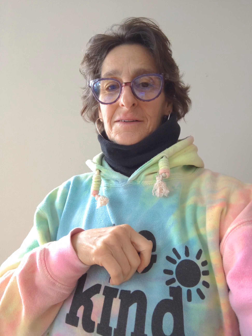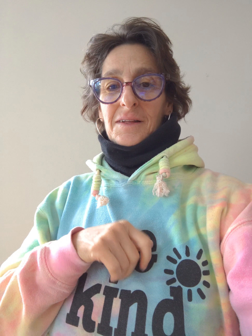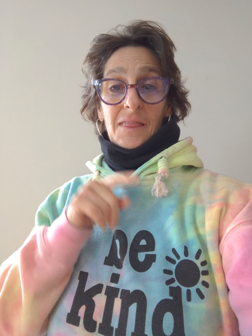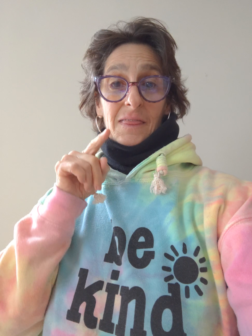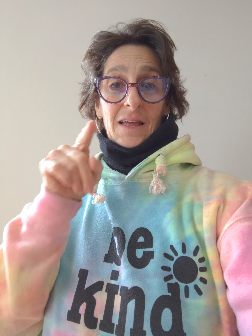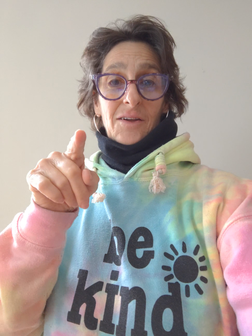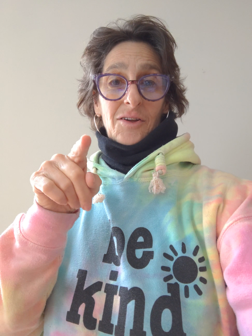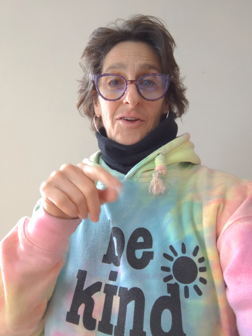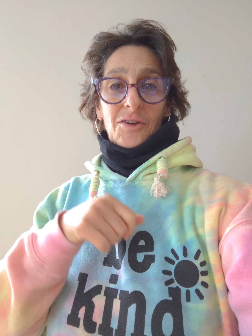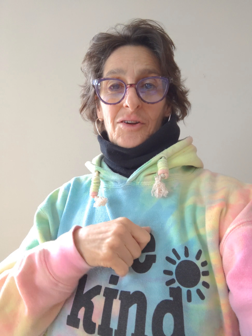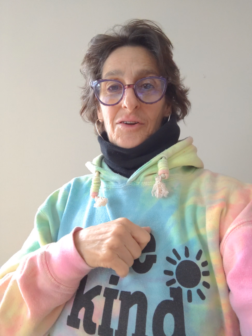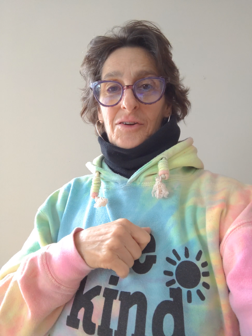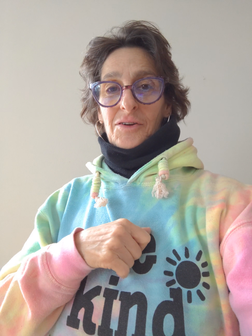there